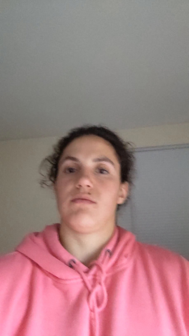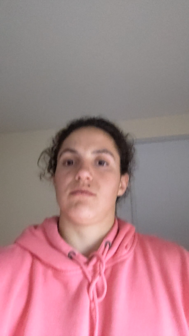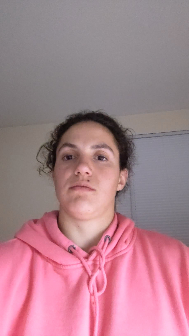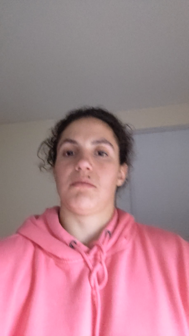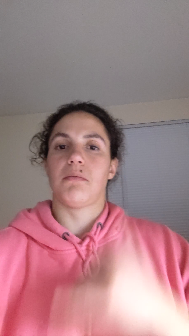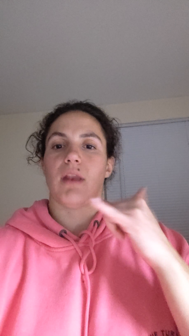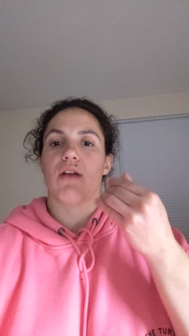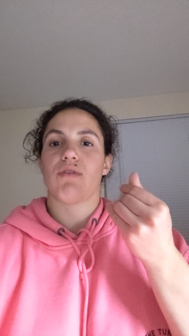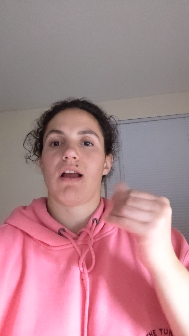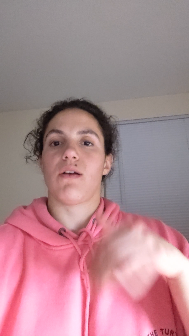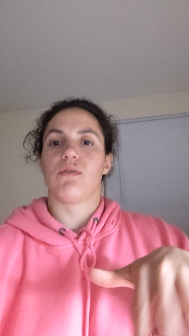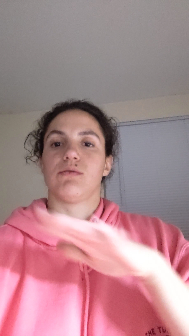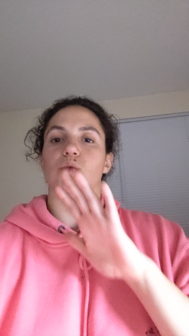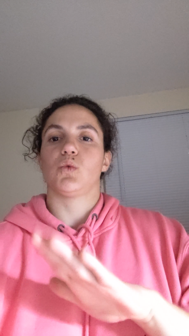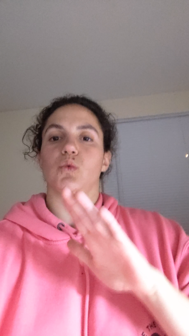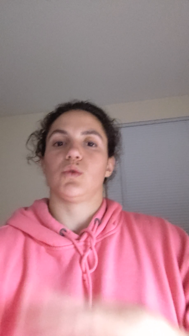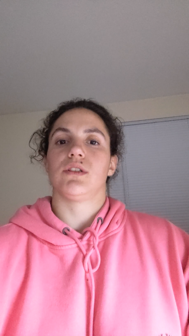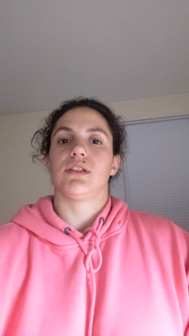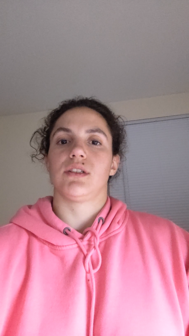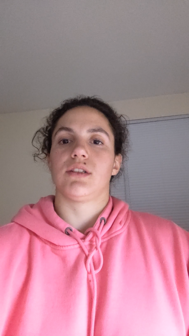playground